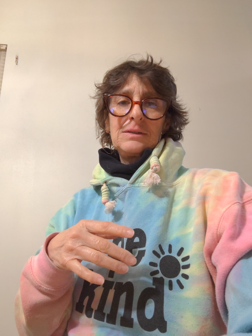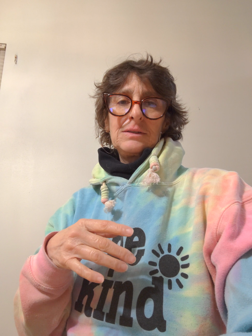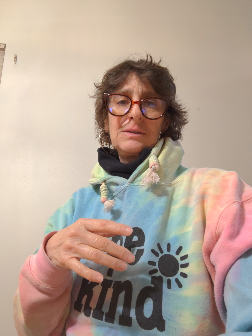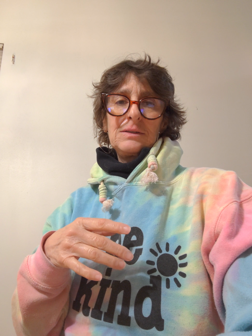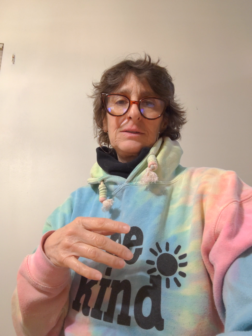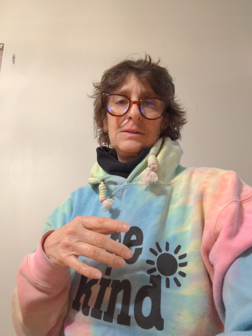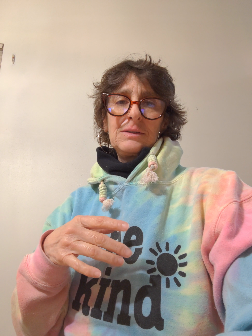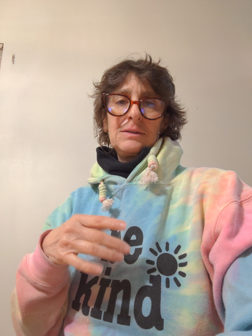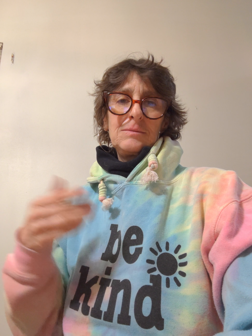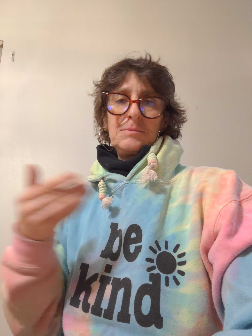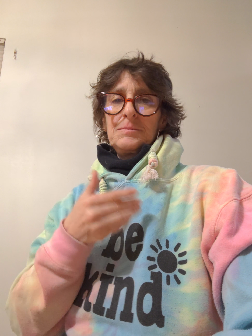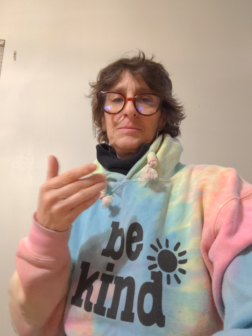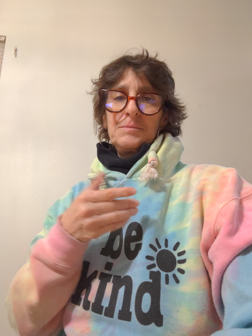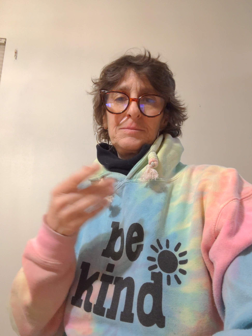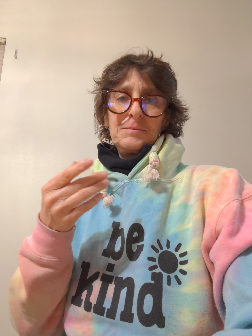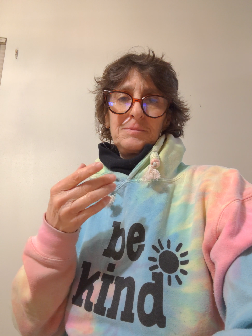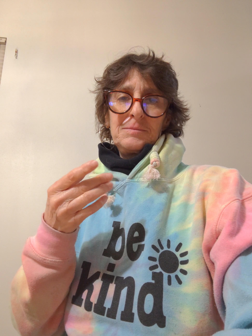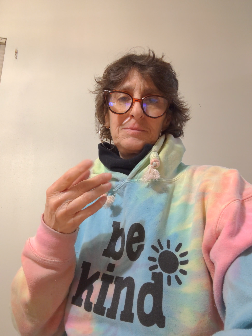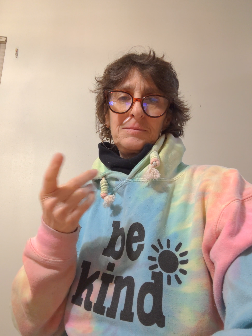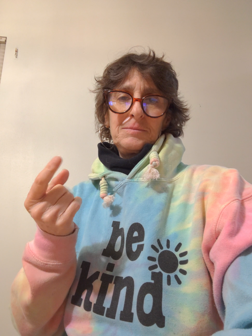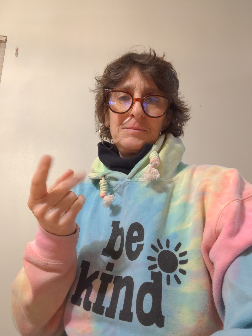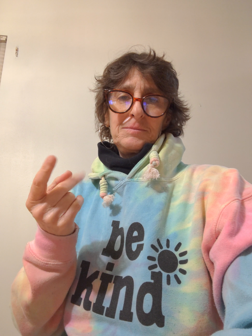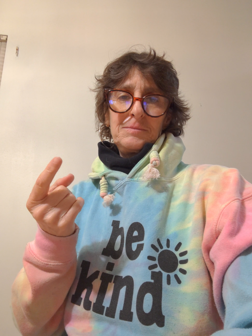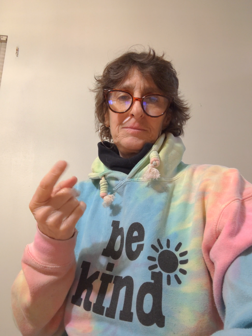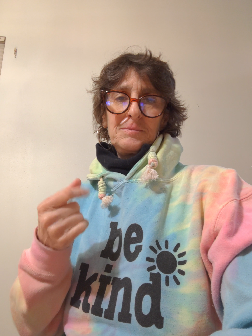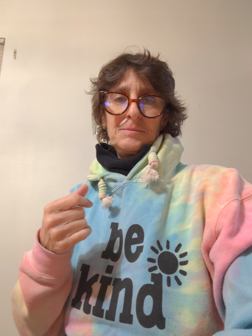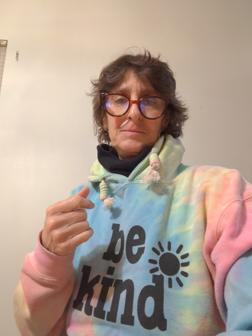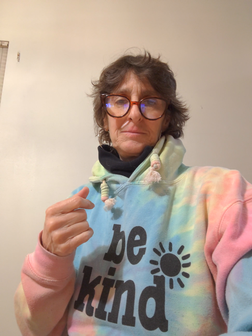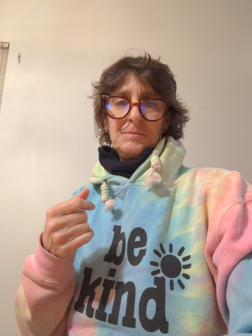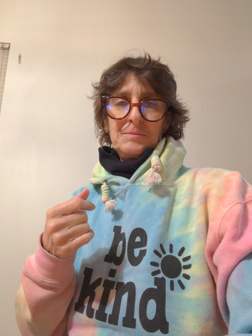puppy